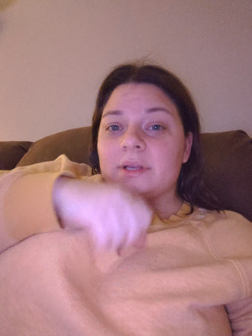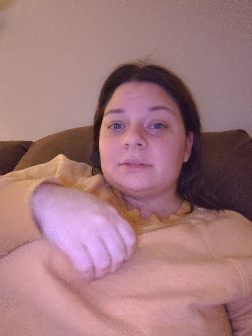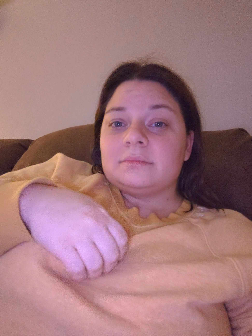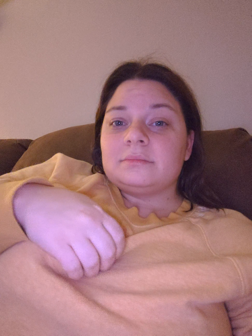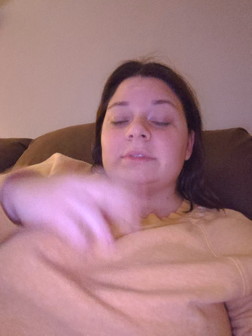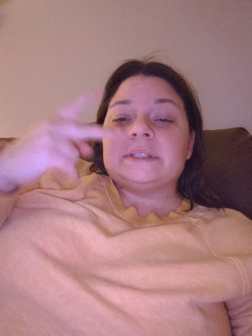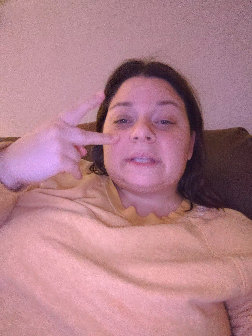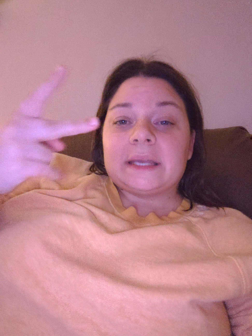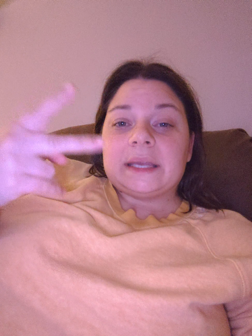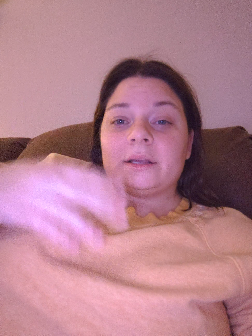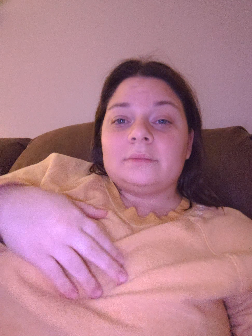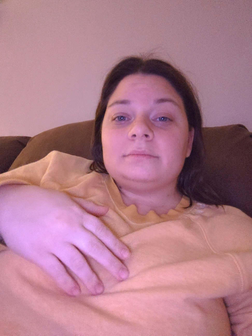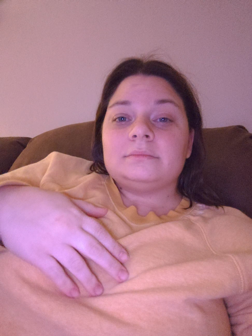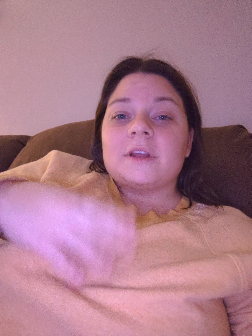see